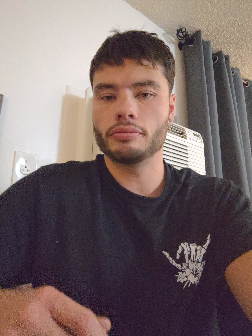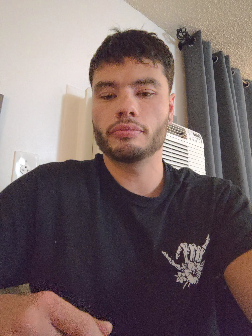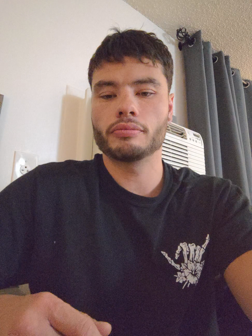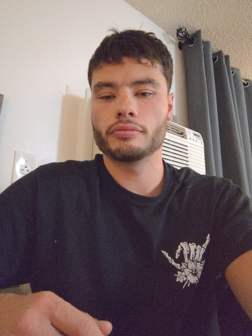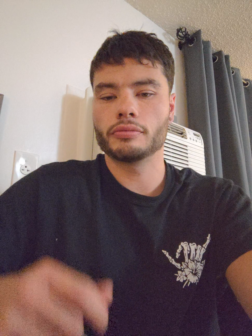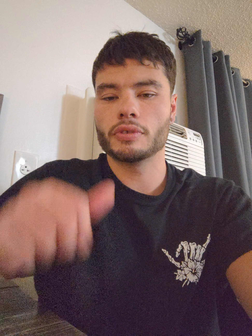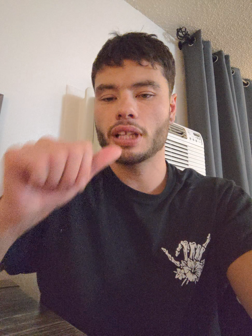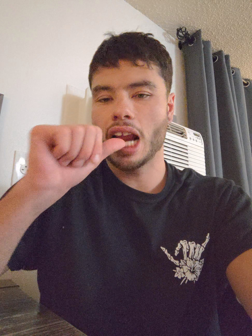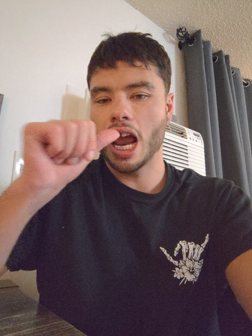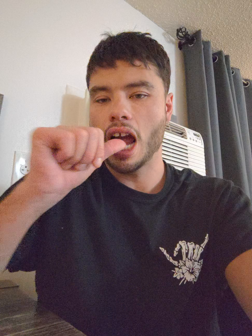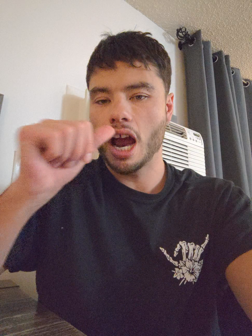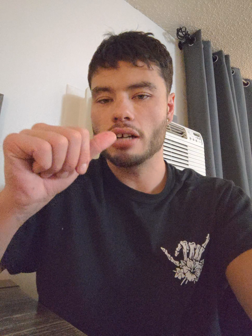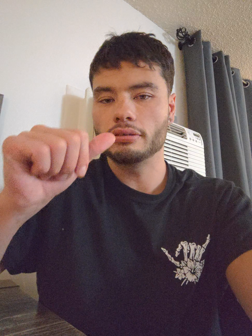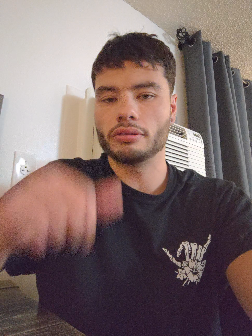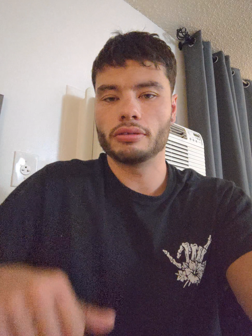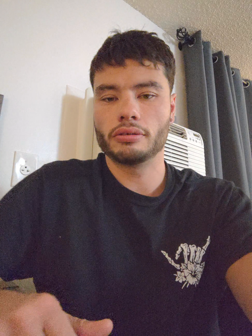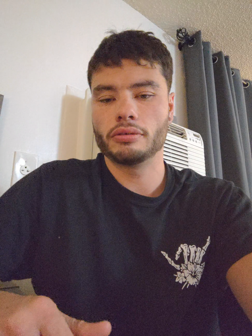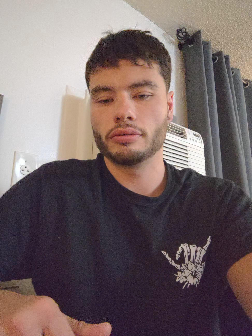nuts